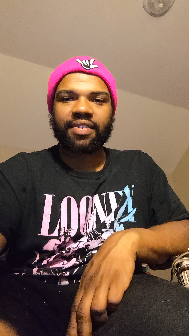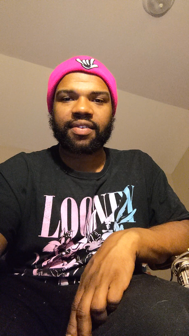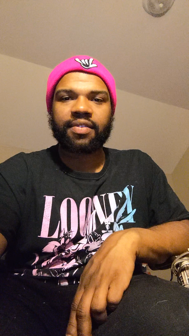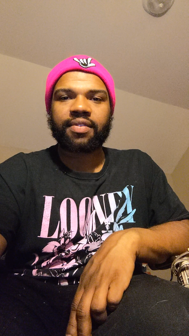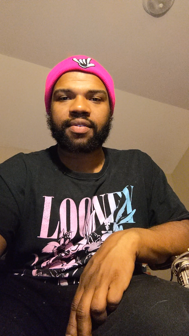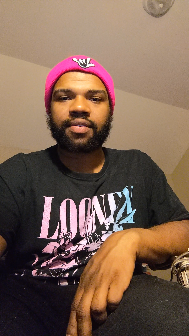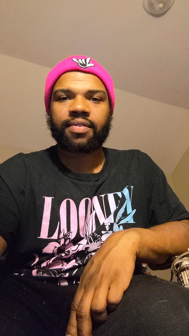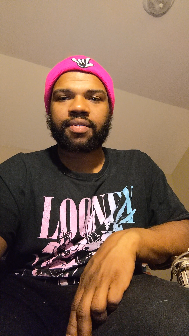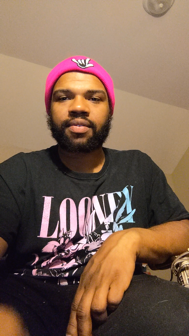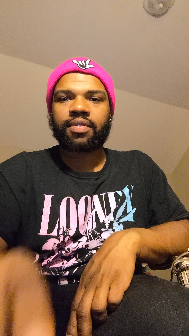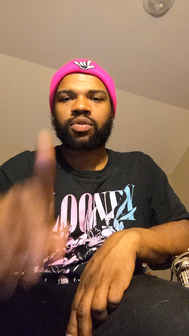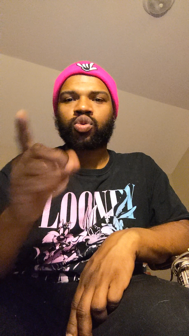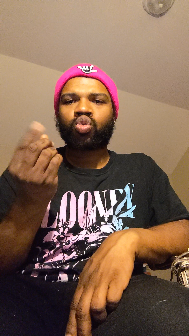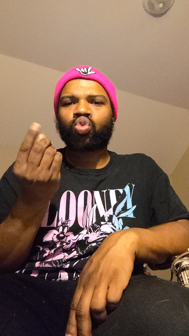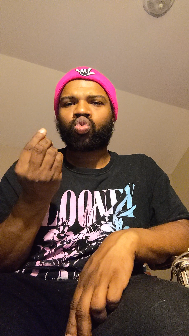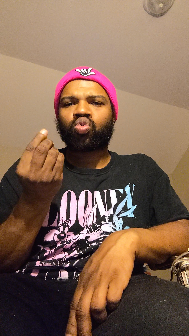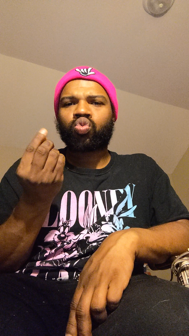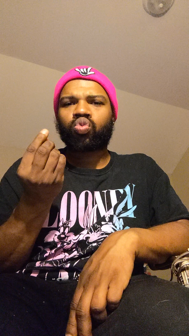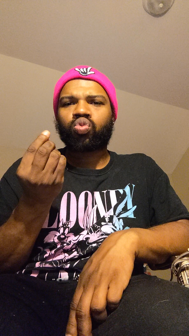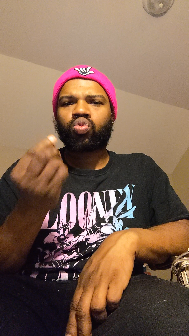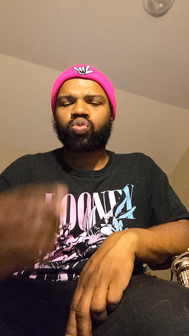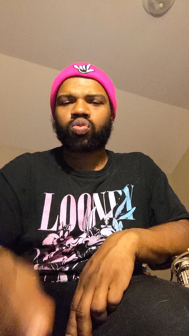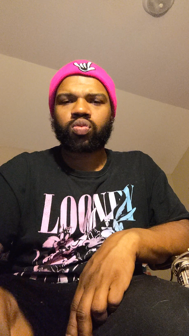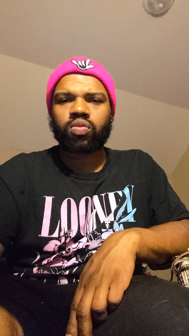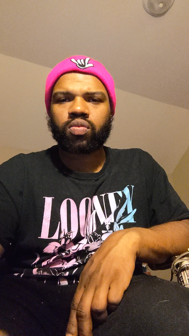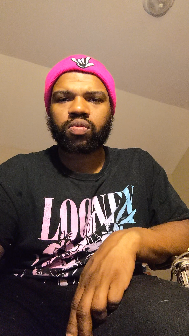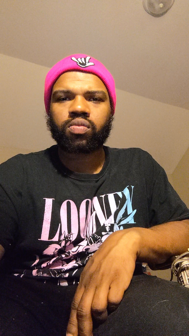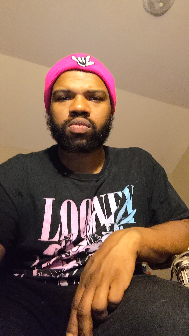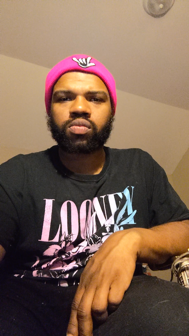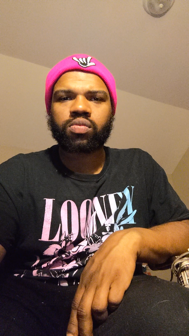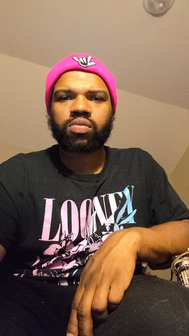do